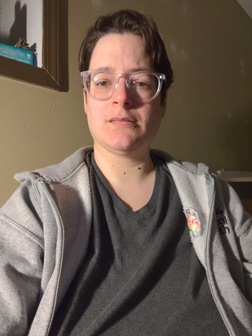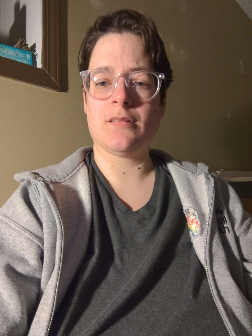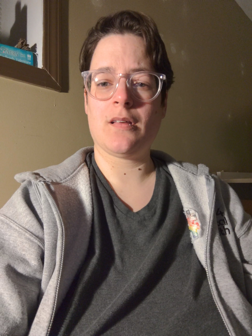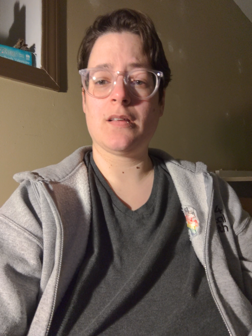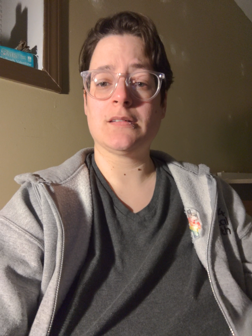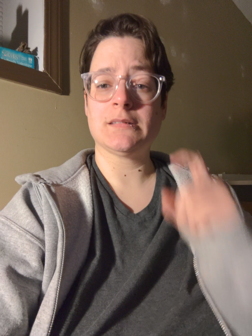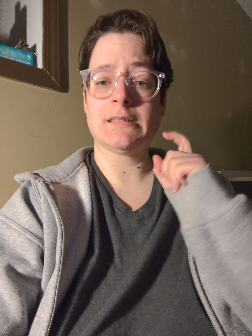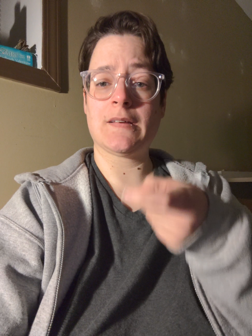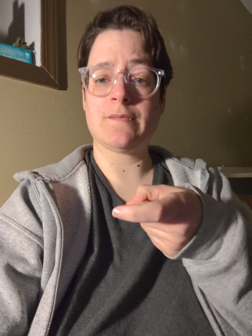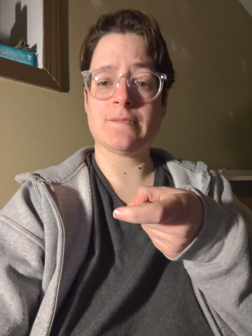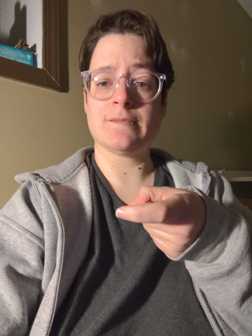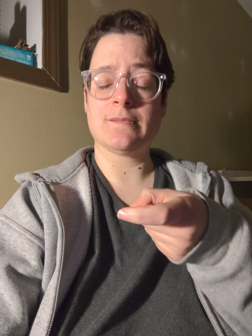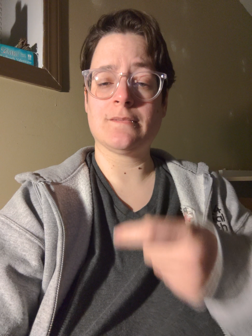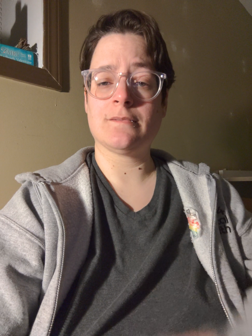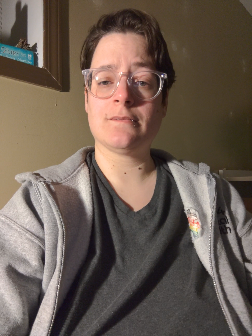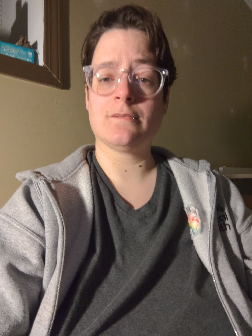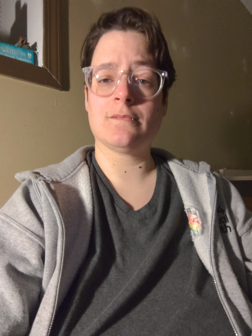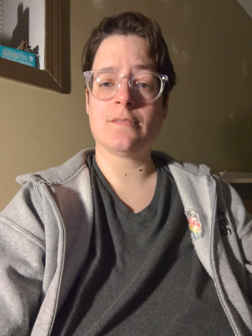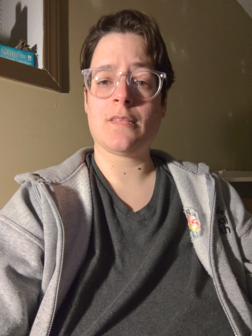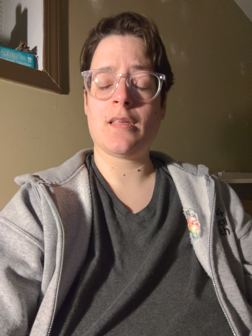gift